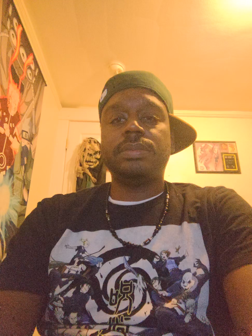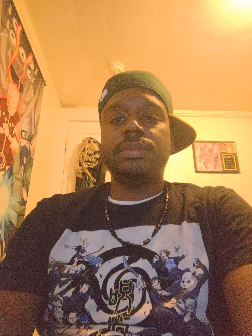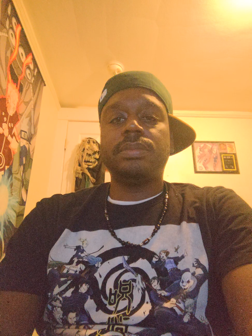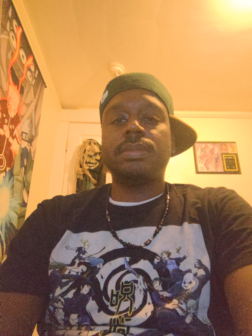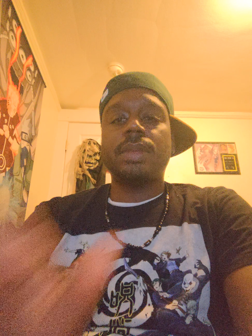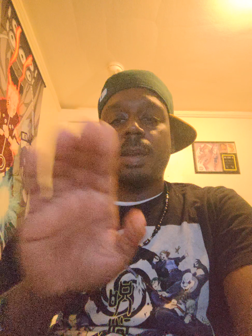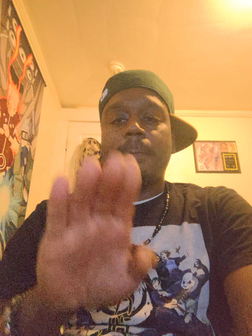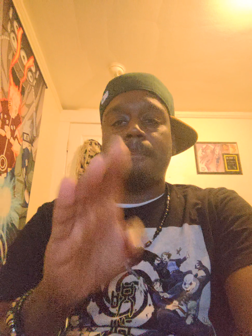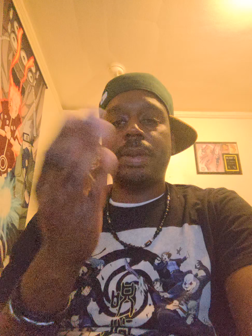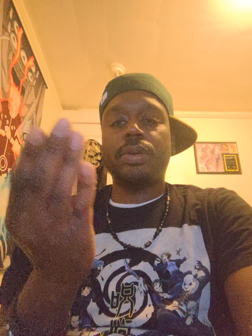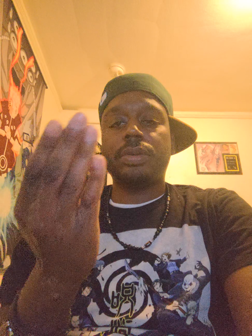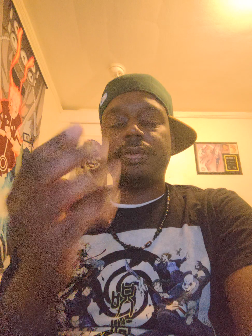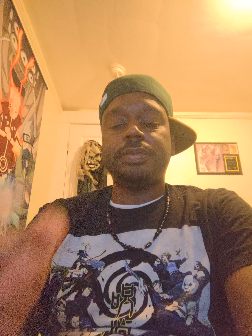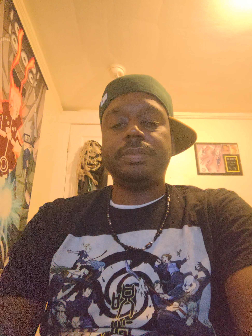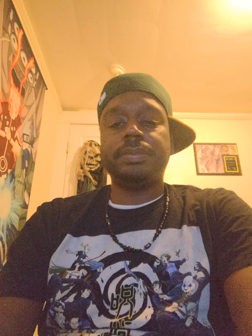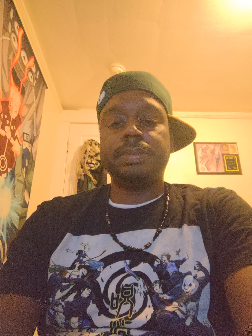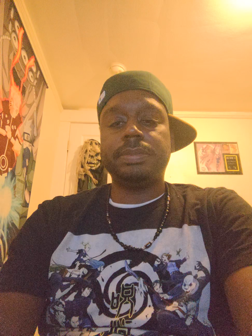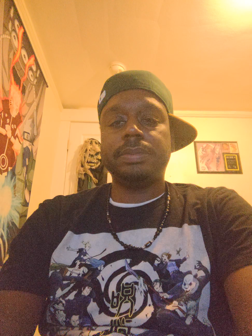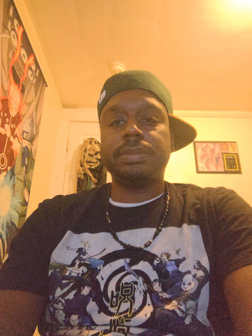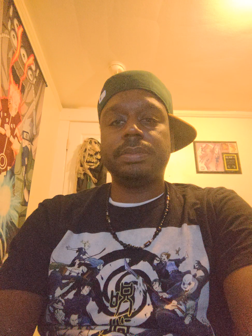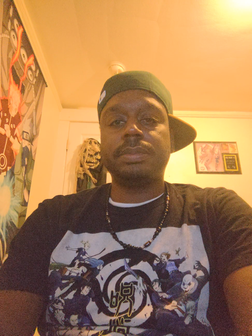book